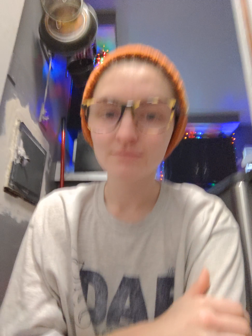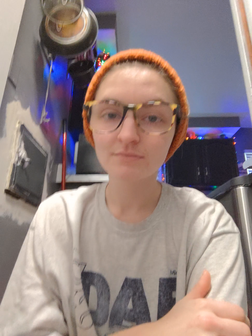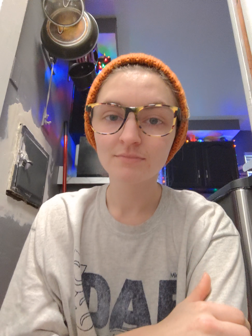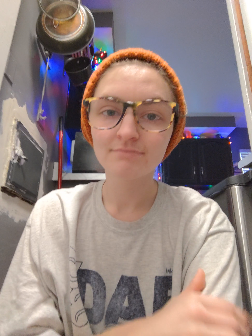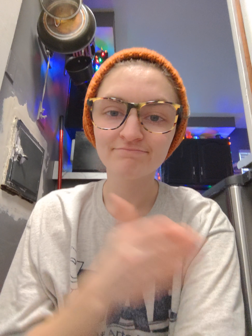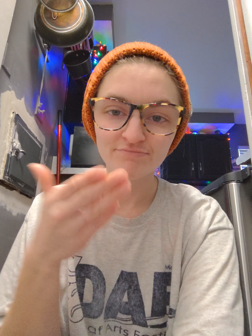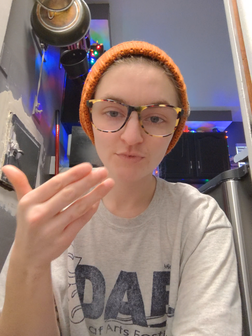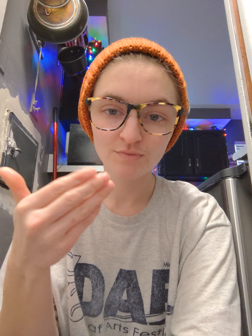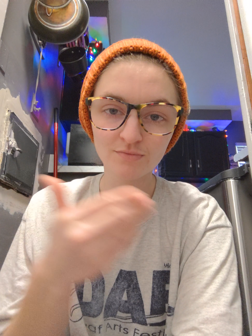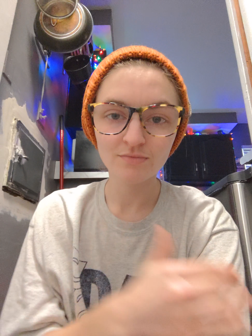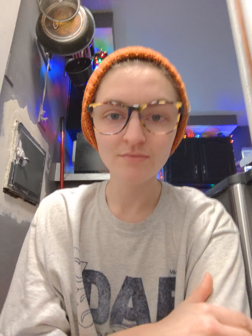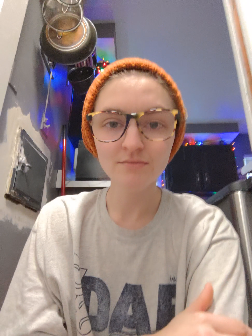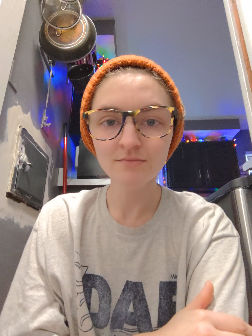flag